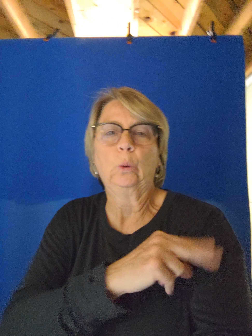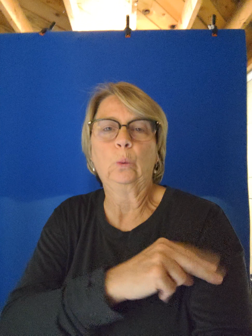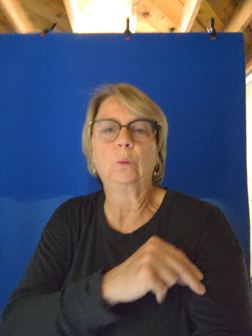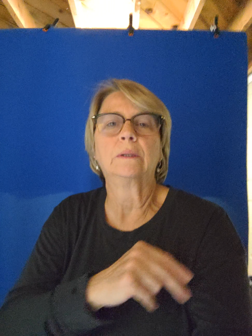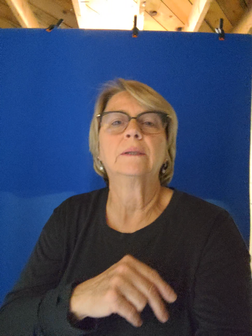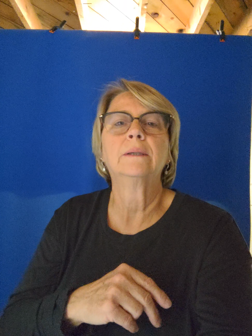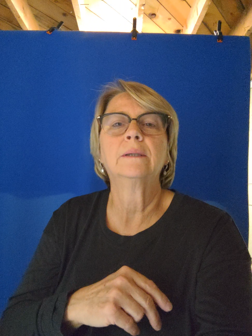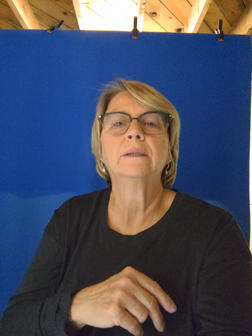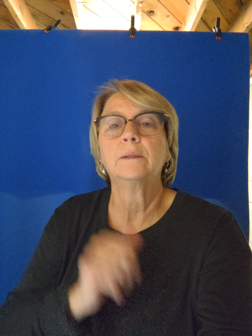goose